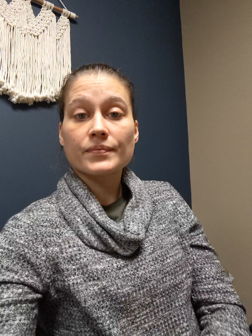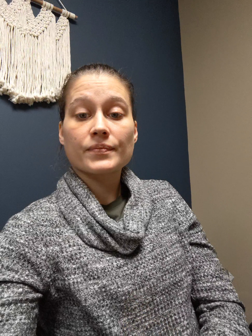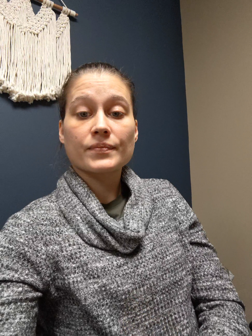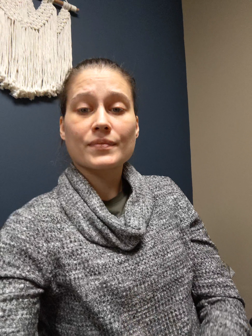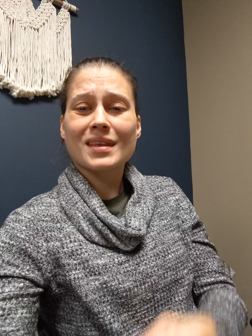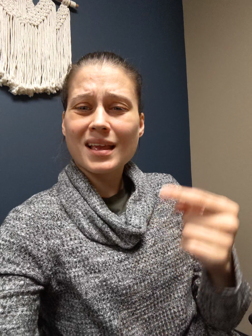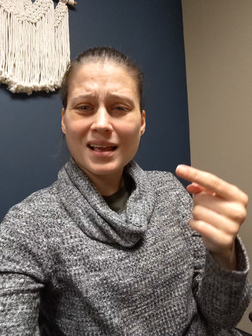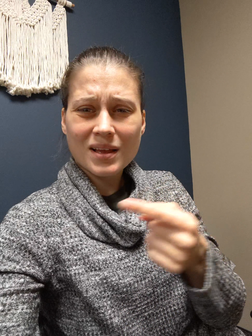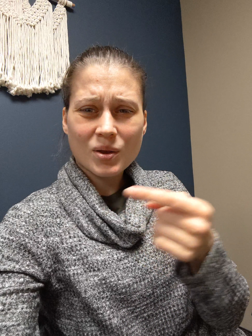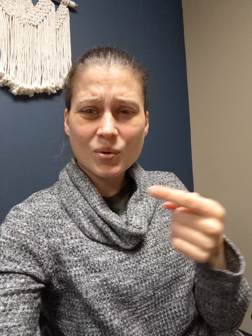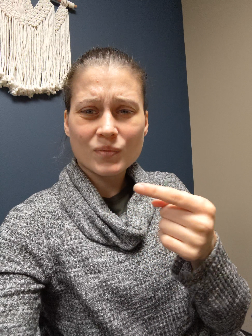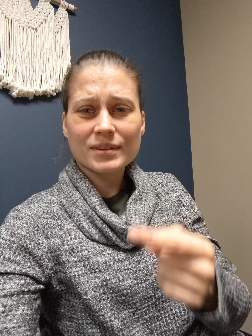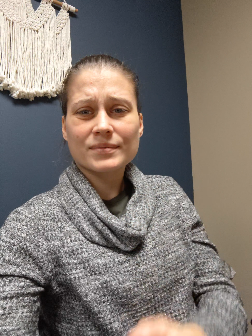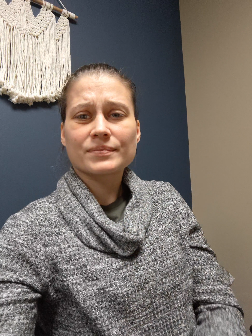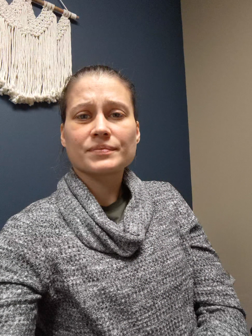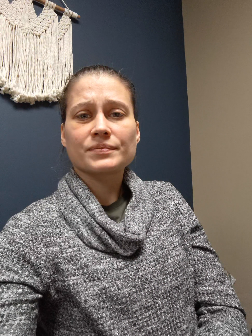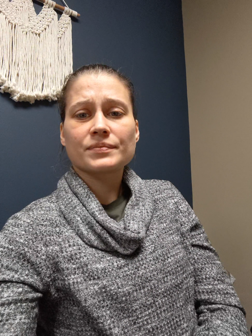owie